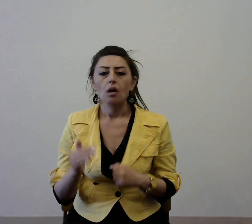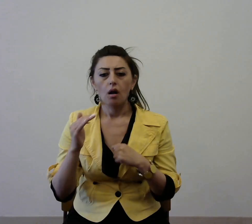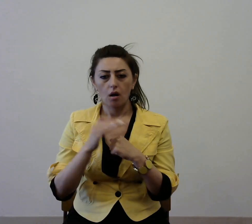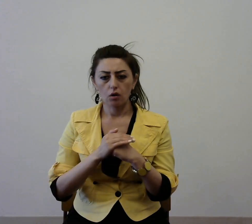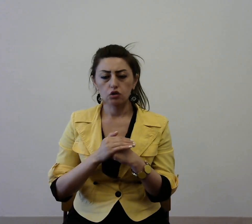axşam